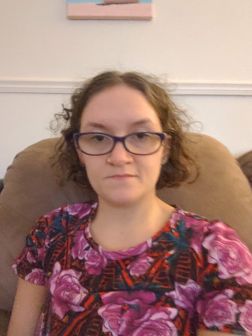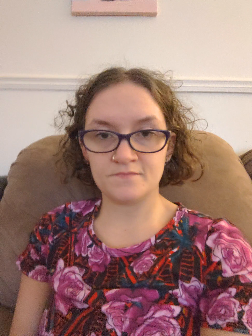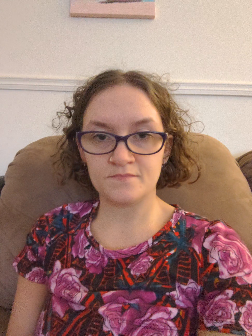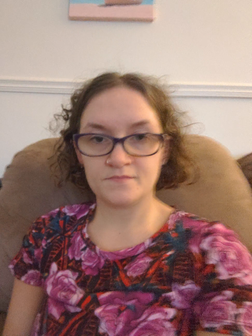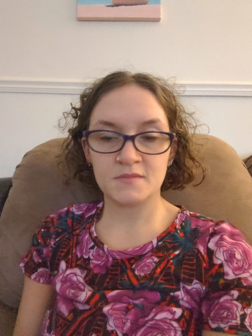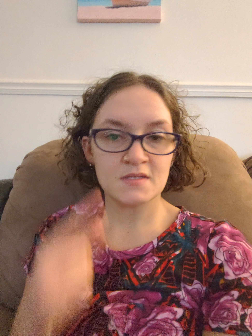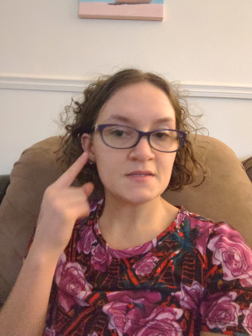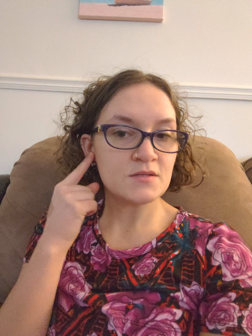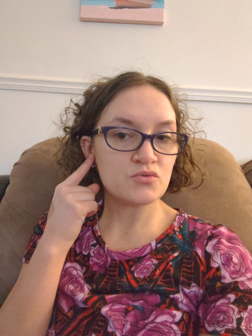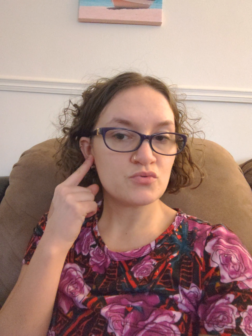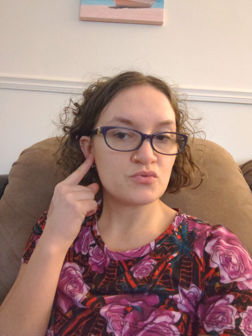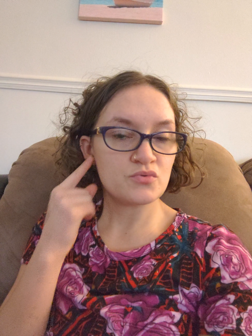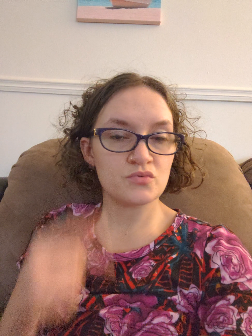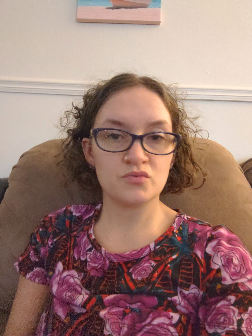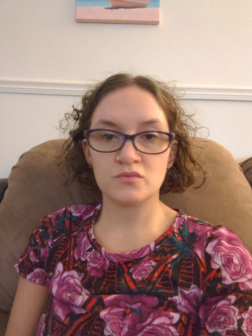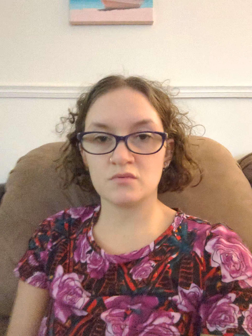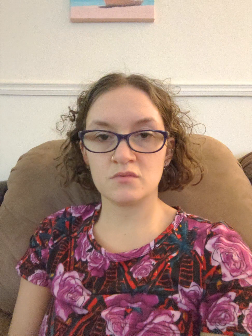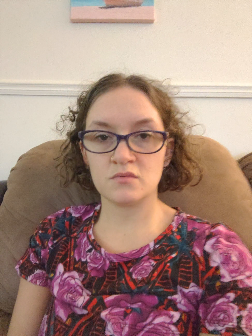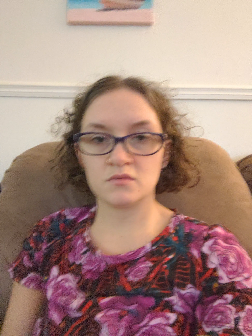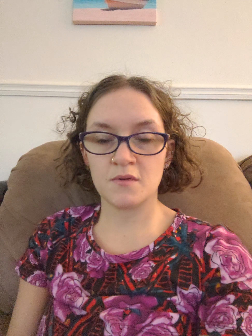ear